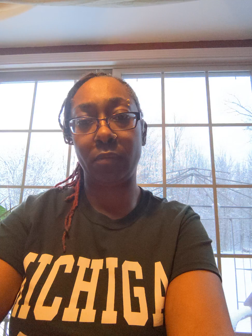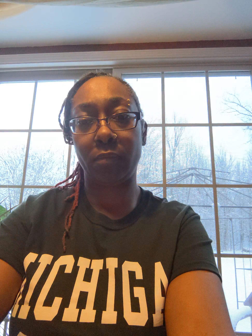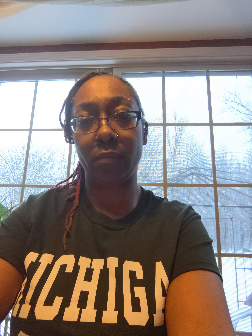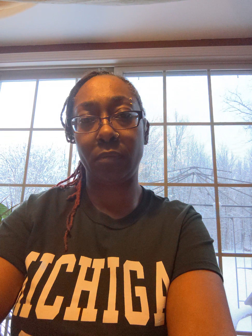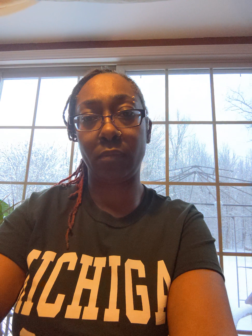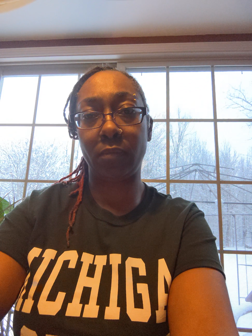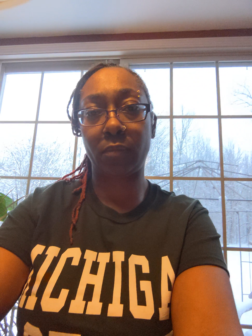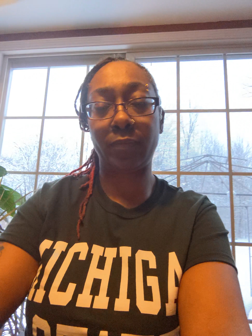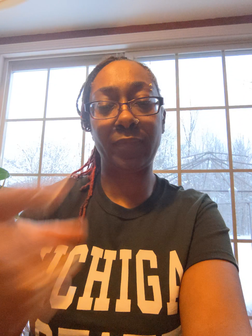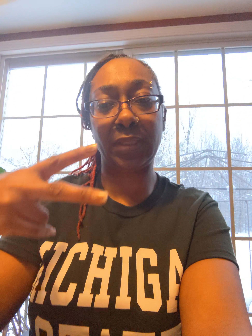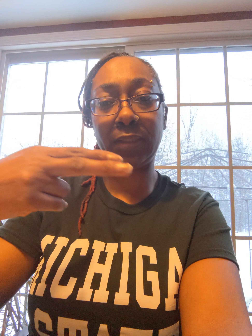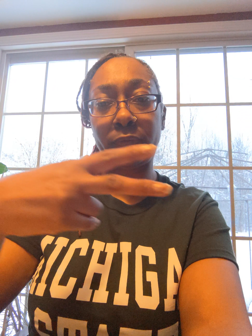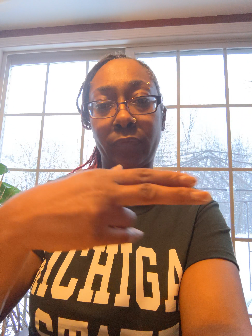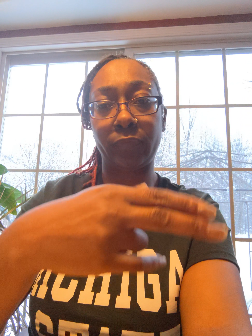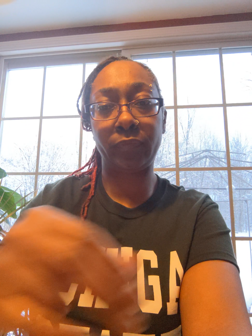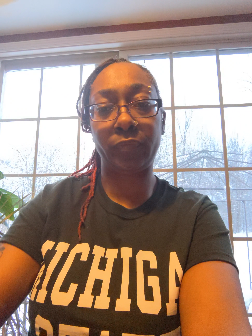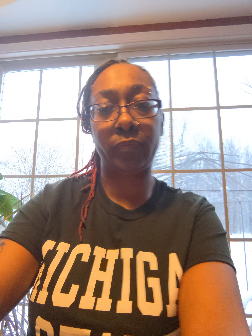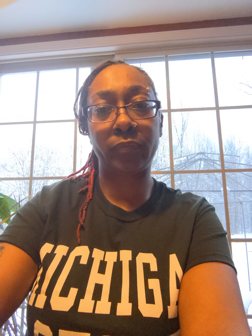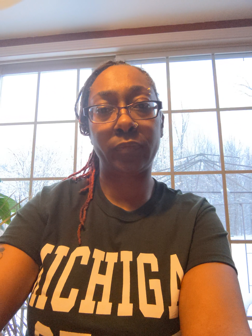scissors